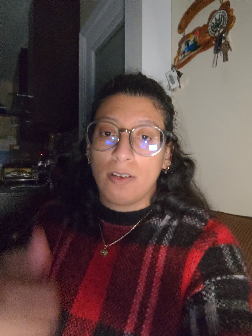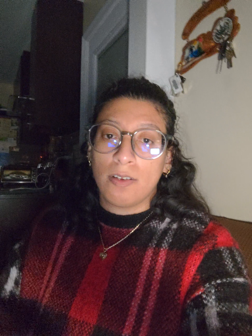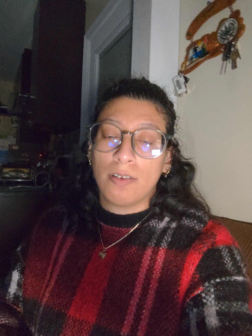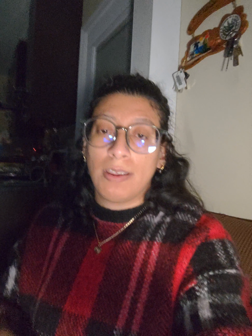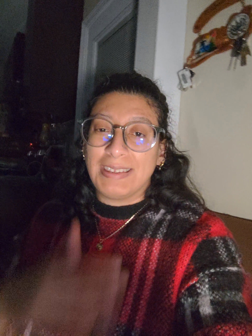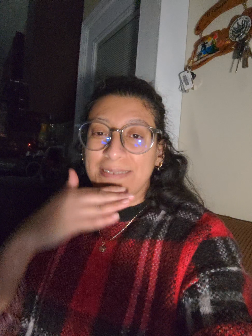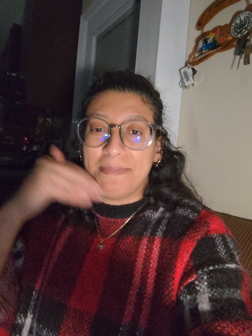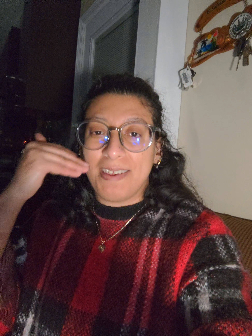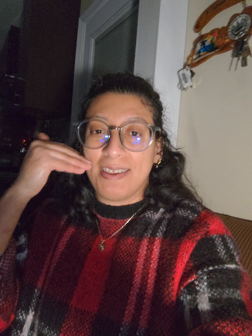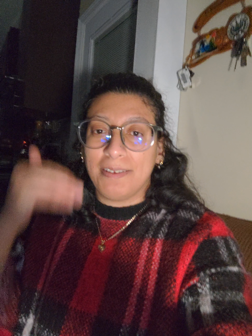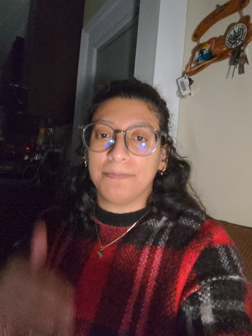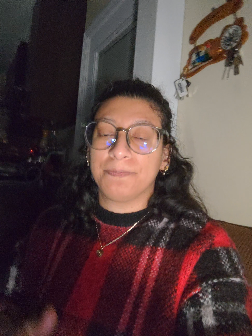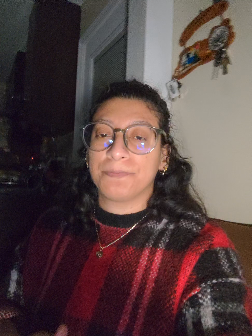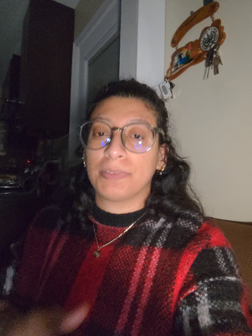smile